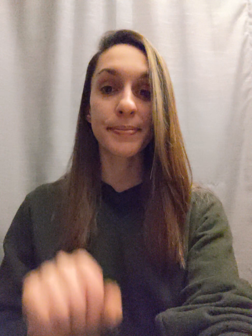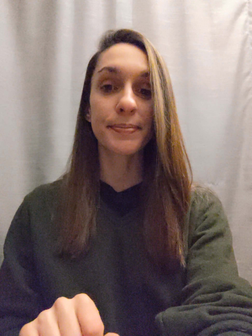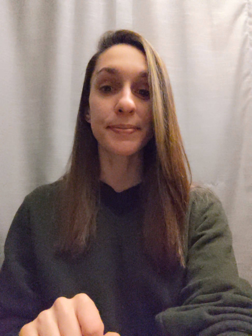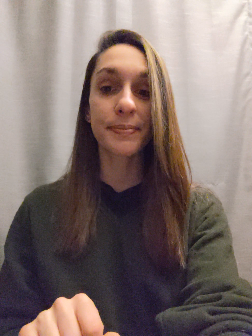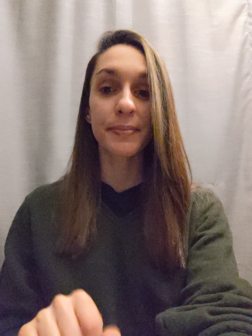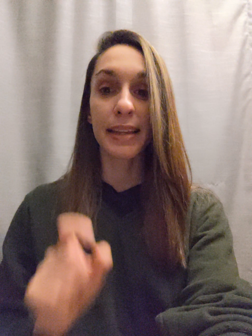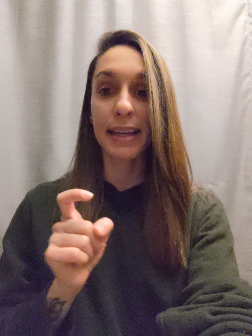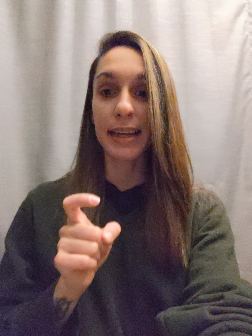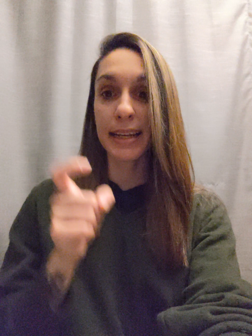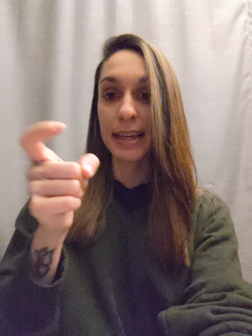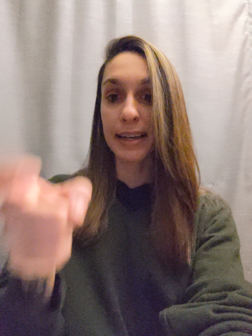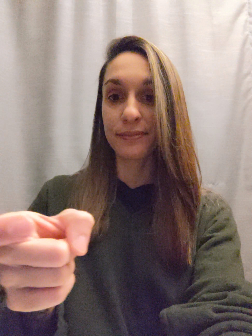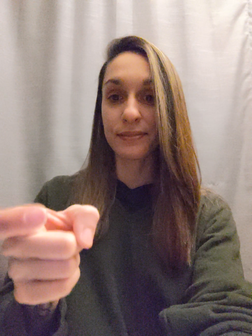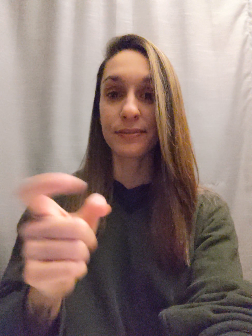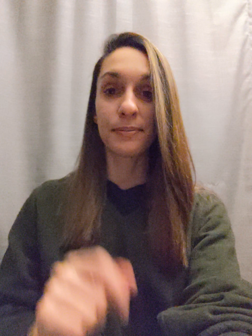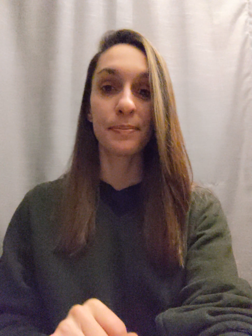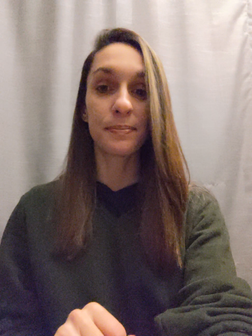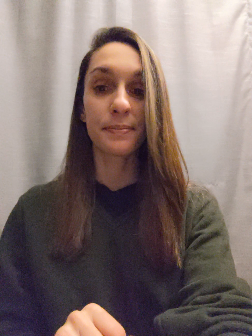give